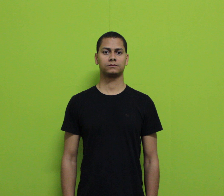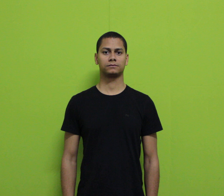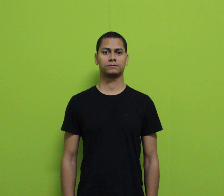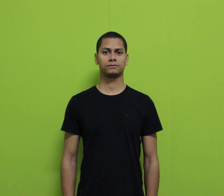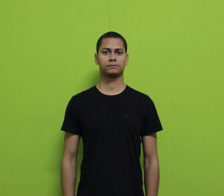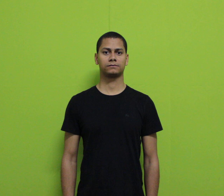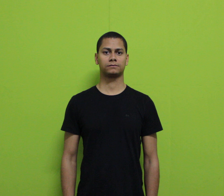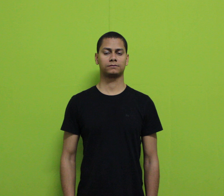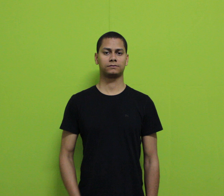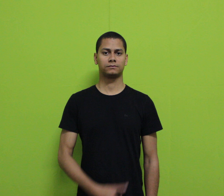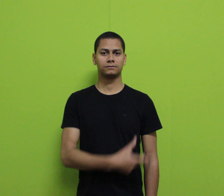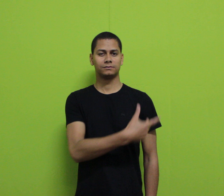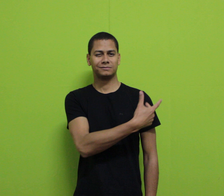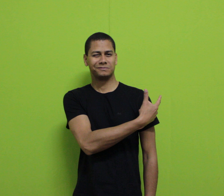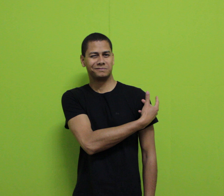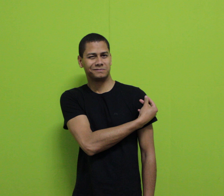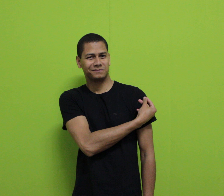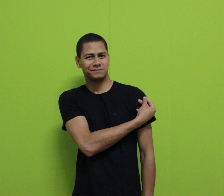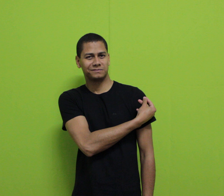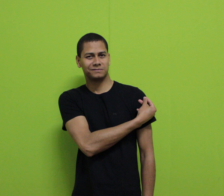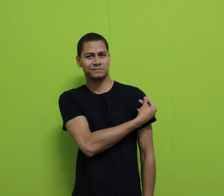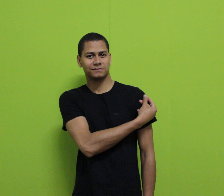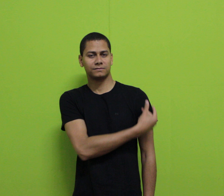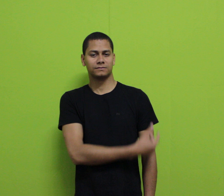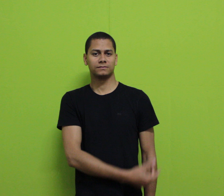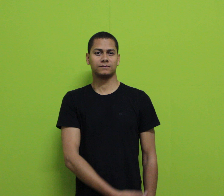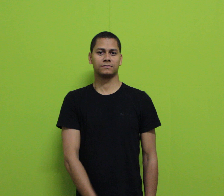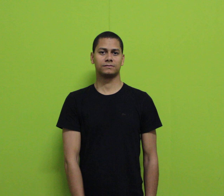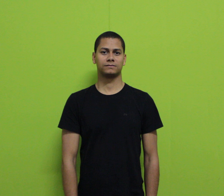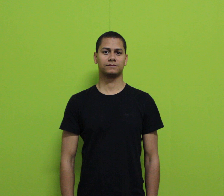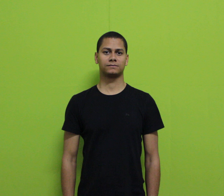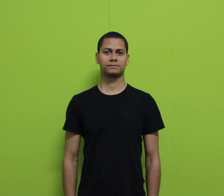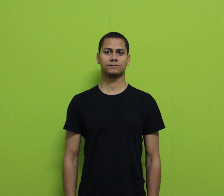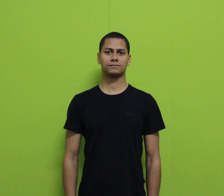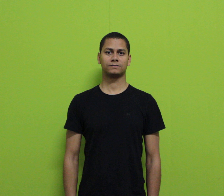vacina